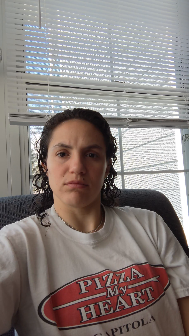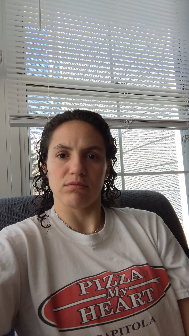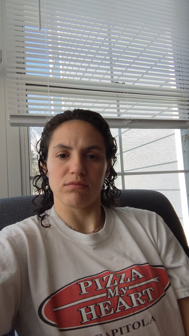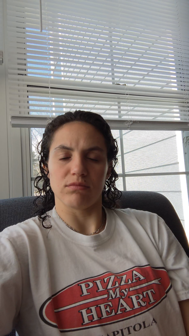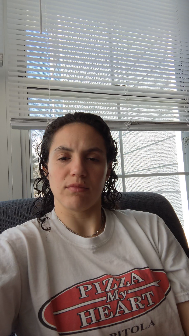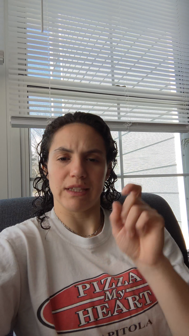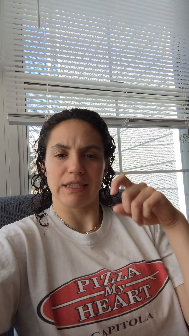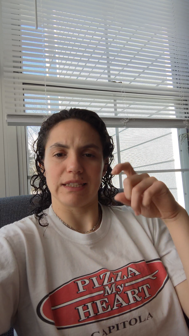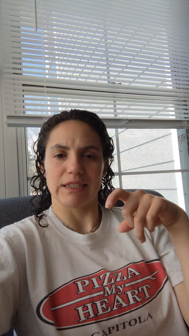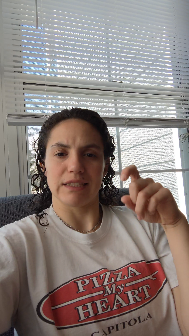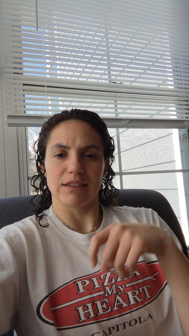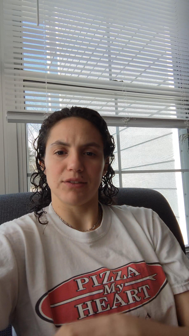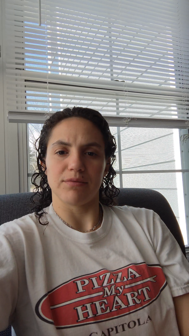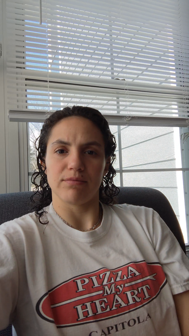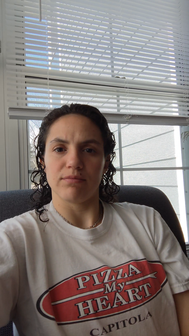need